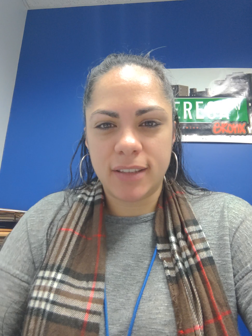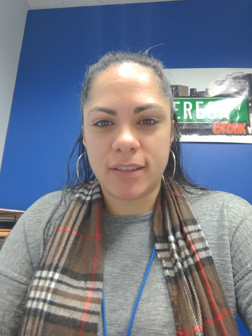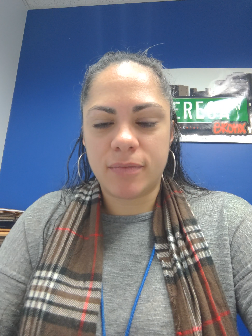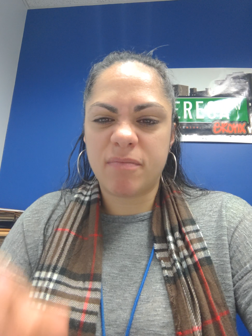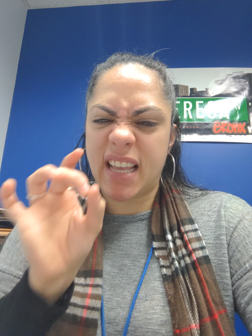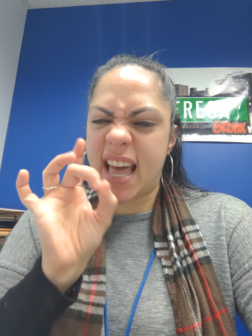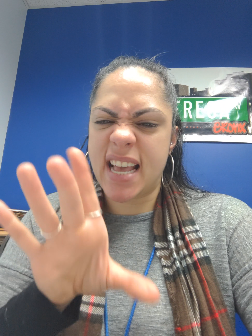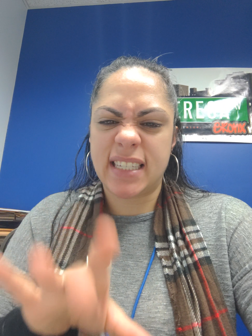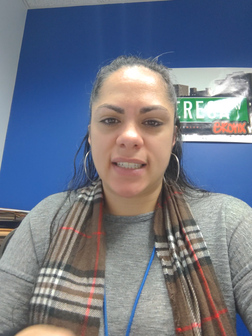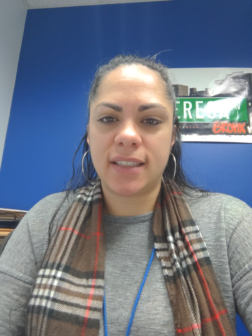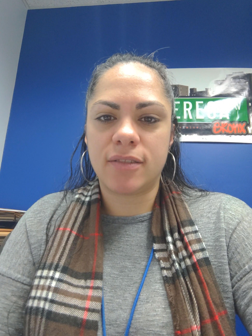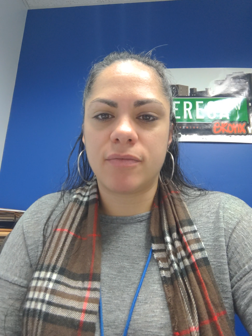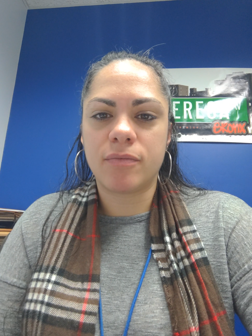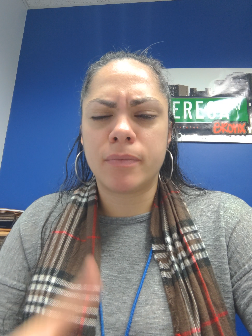hate